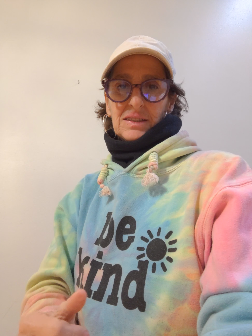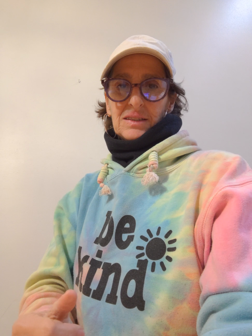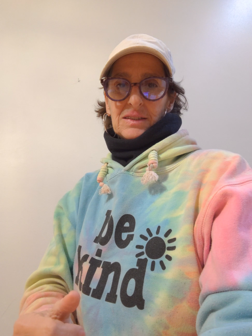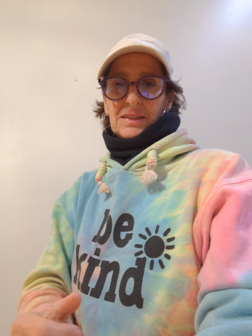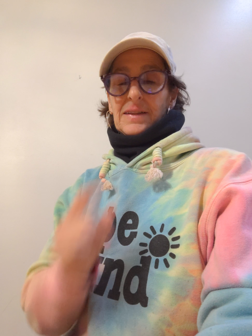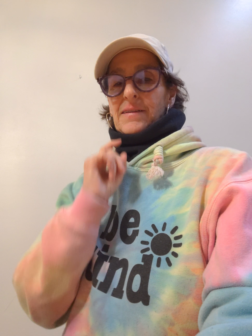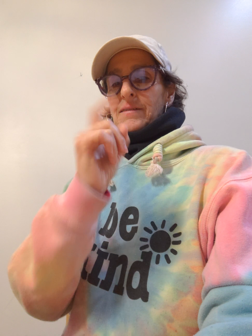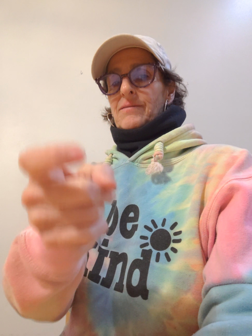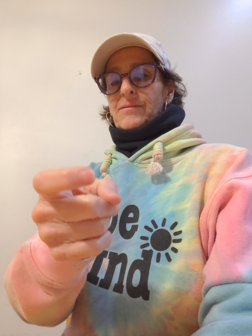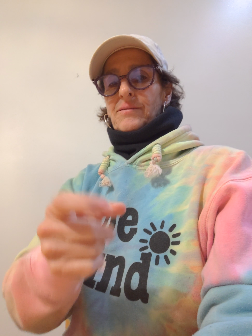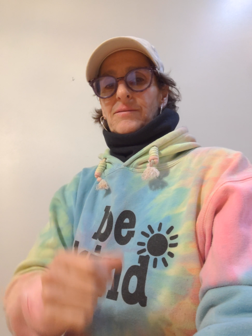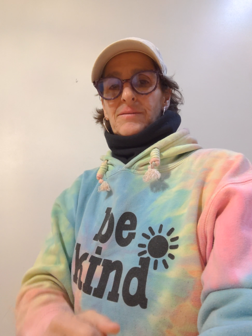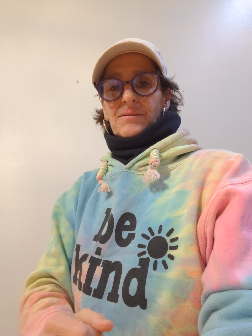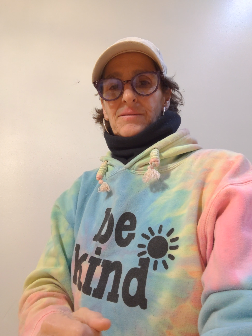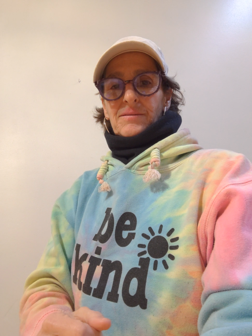gift